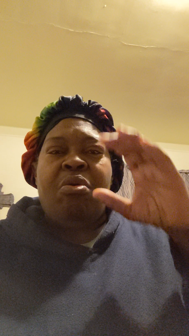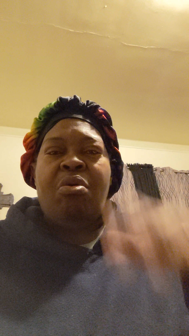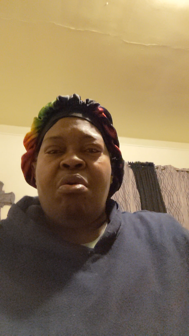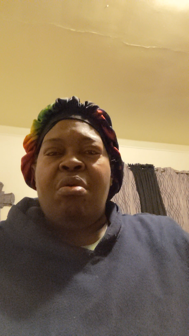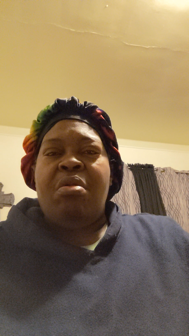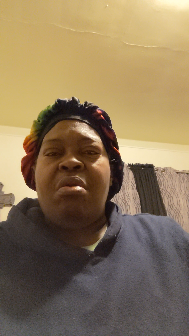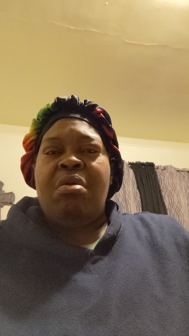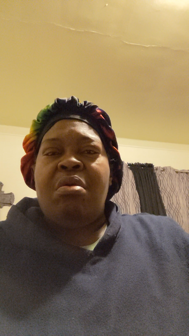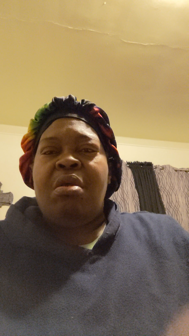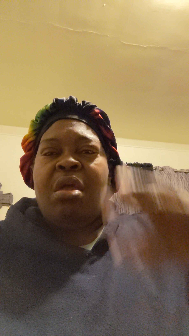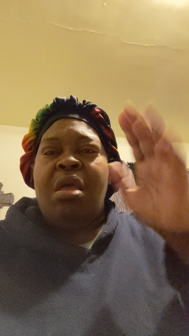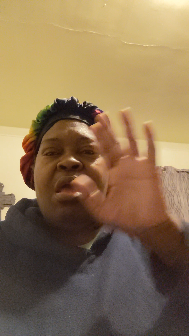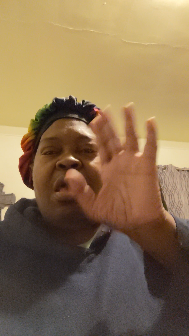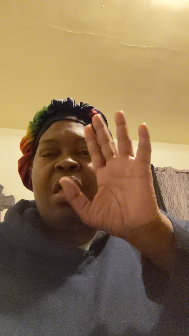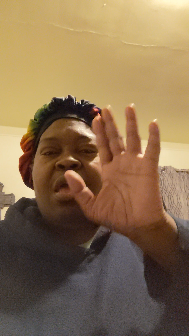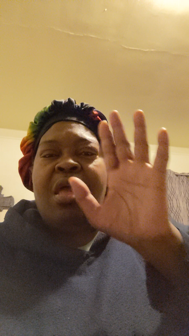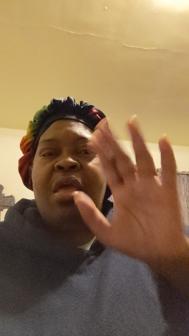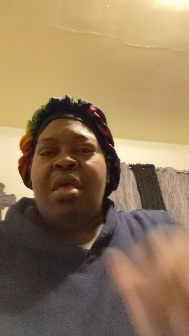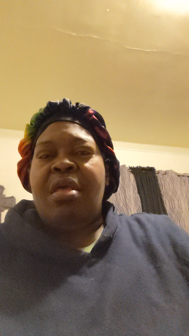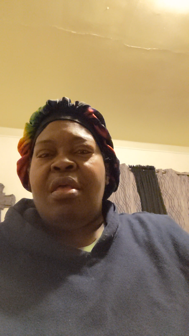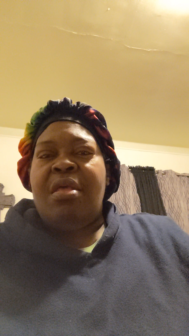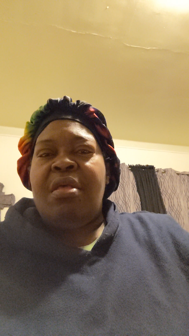hi